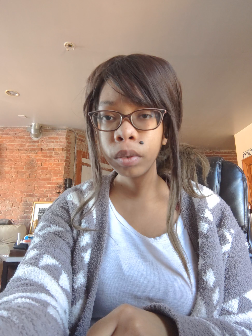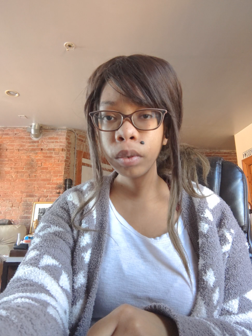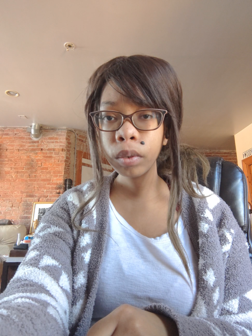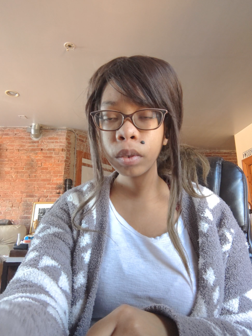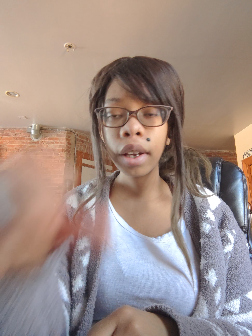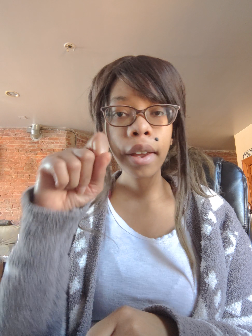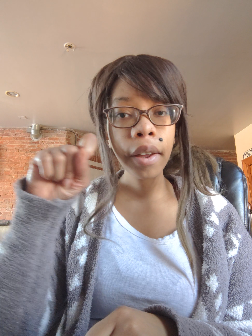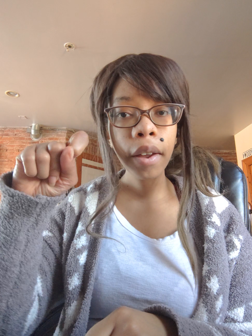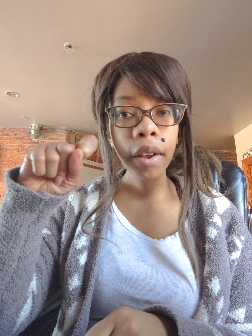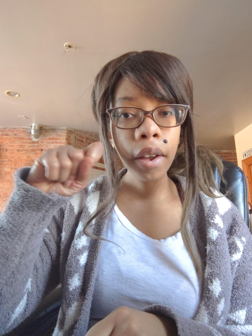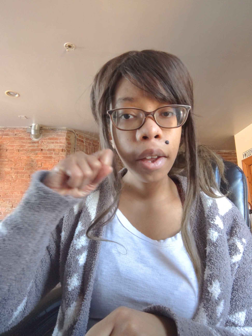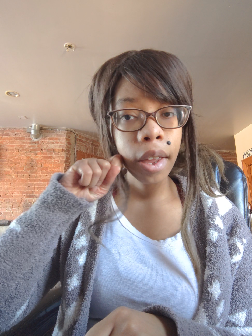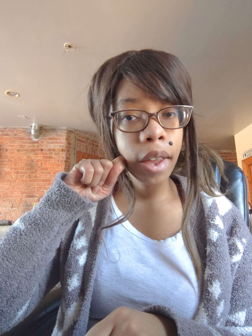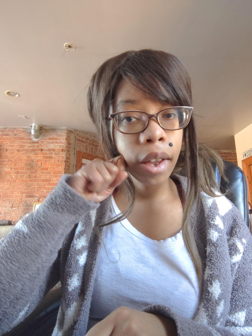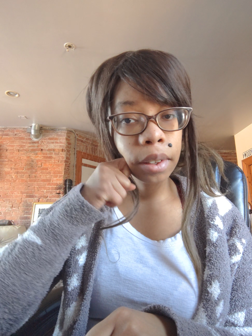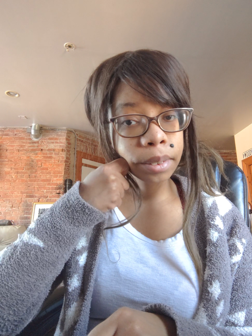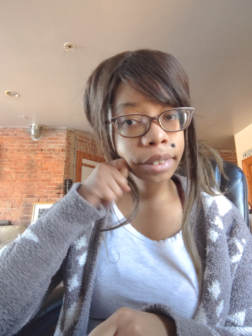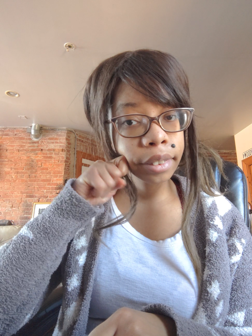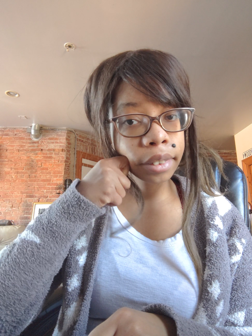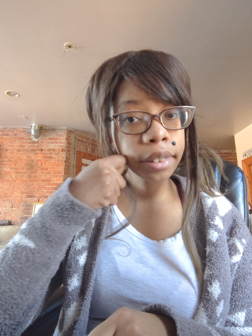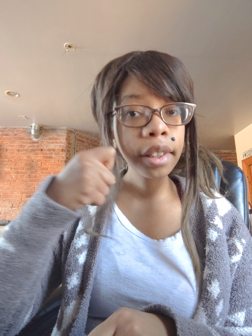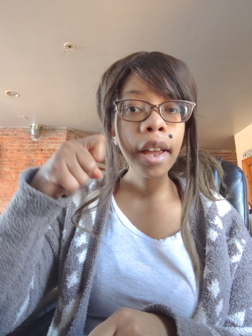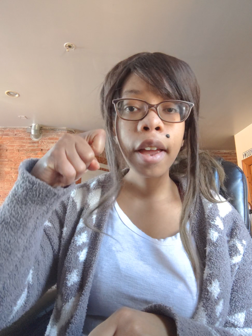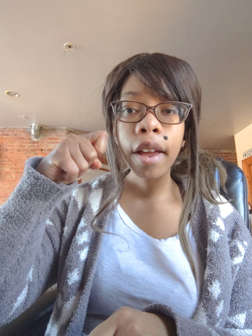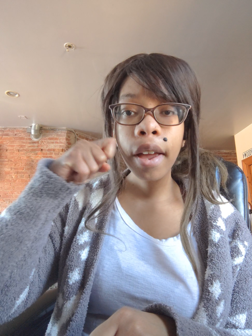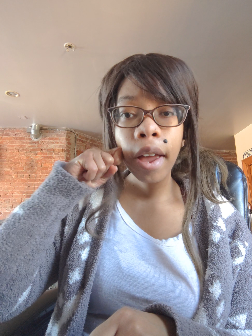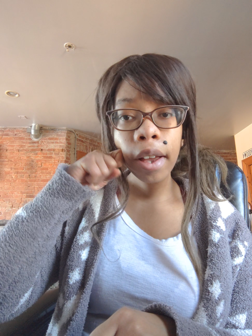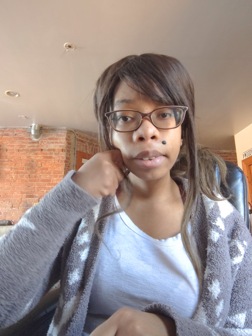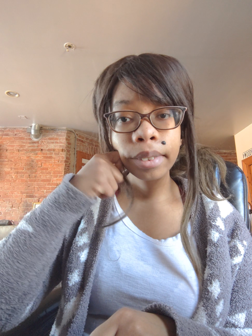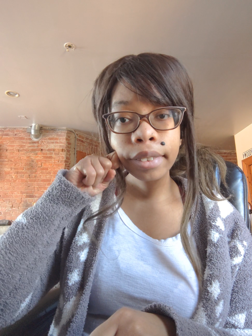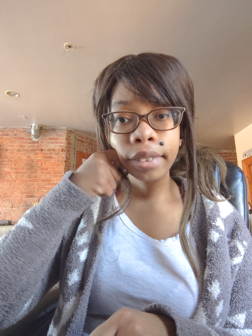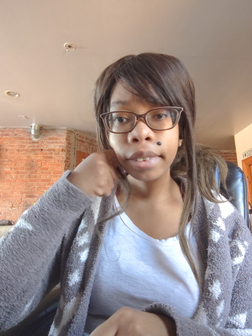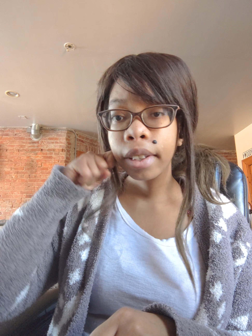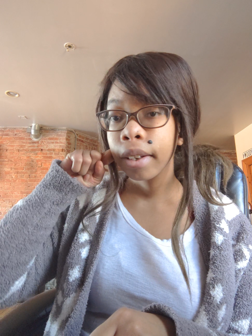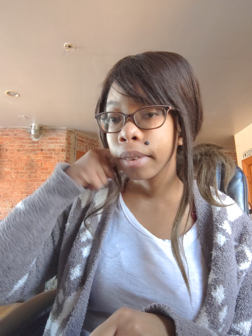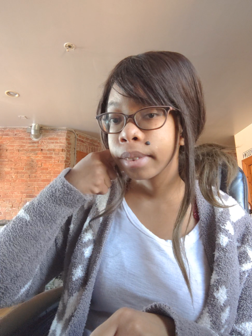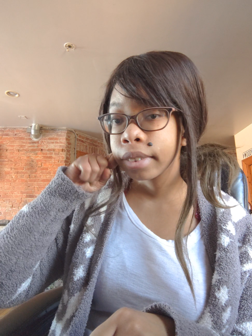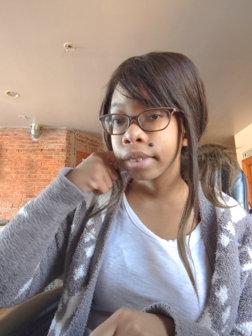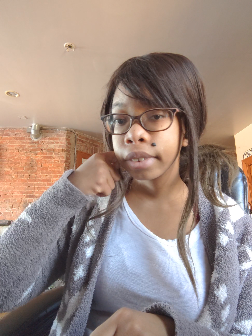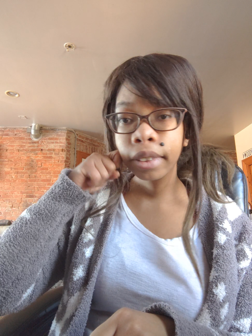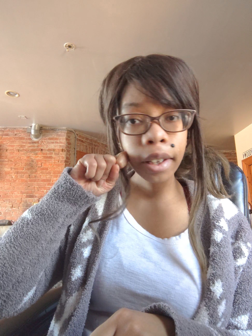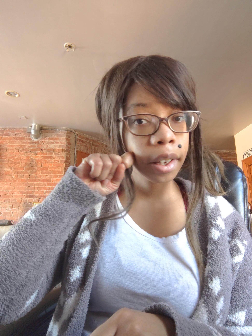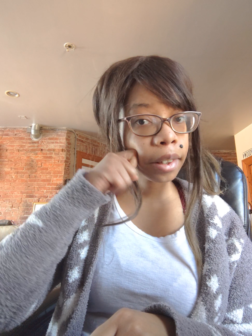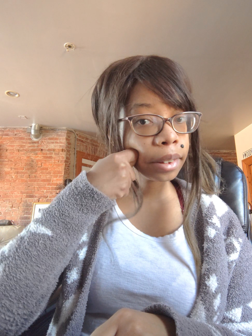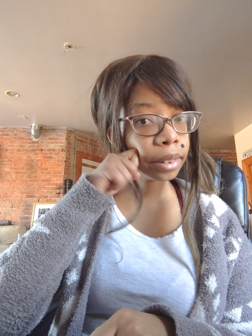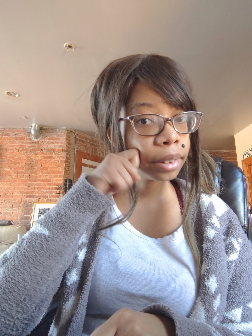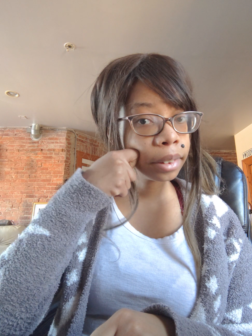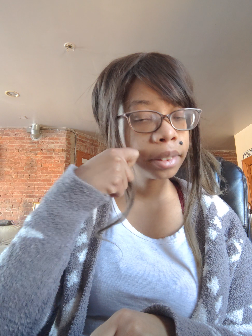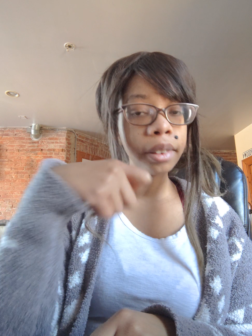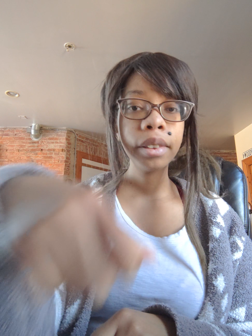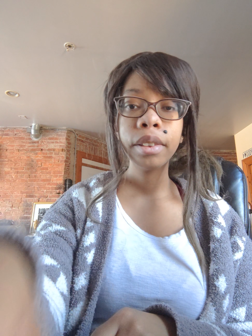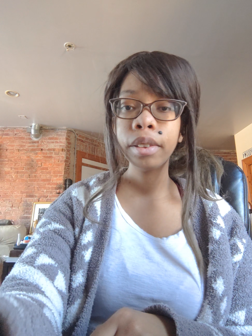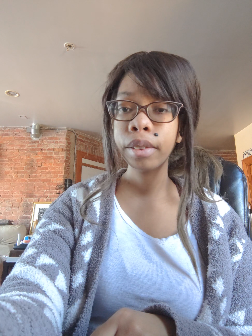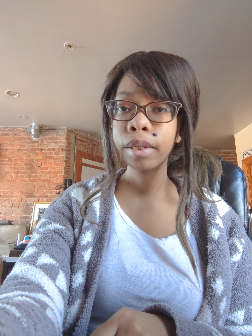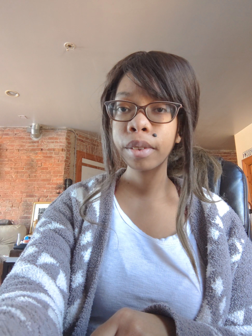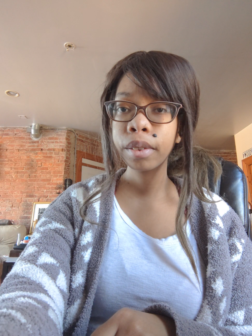apple